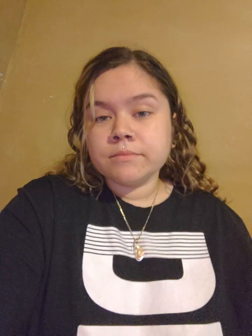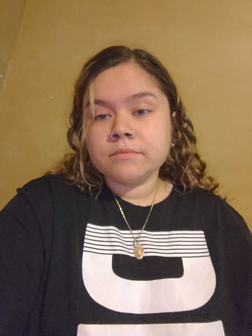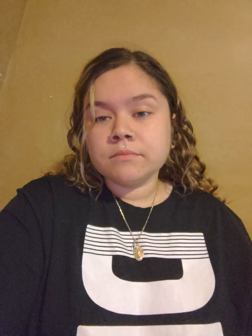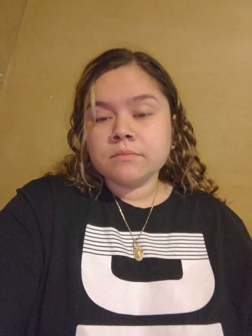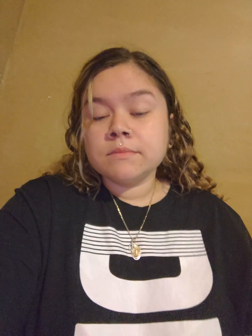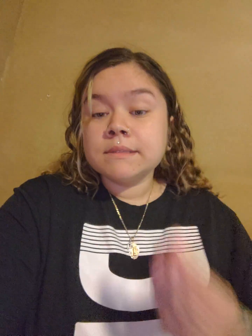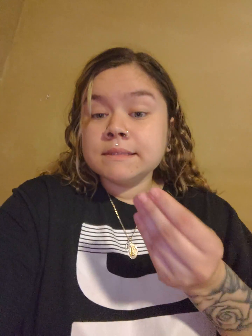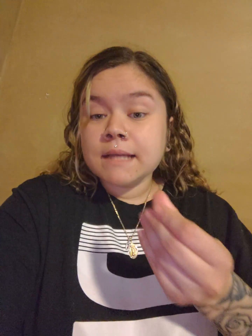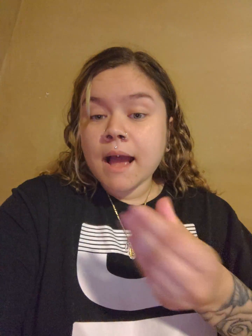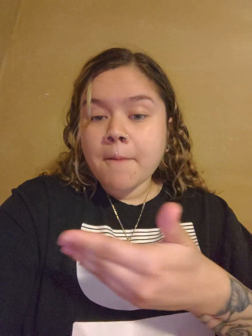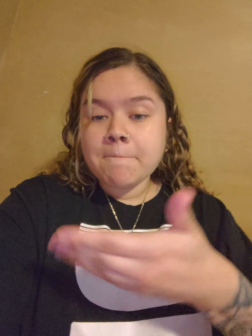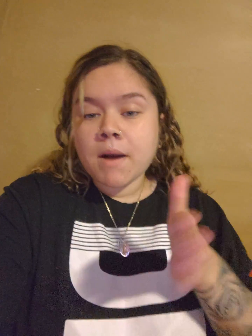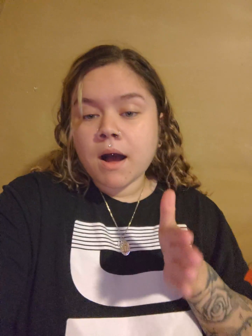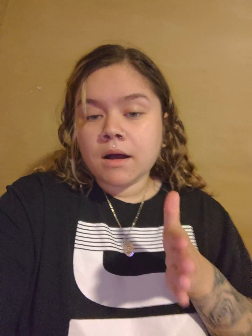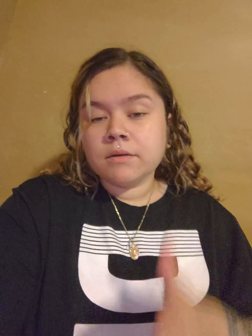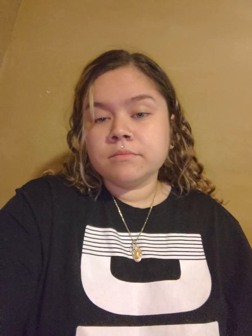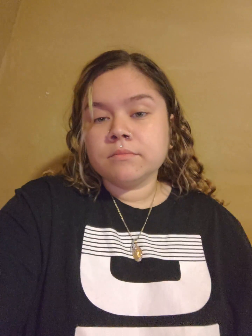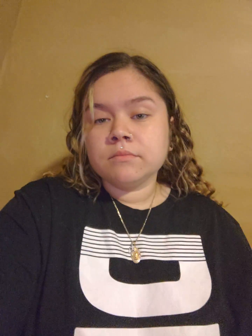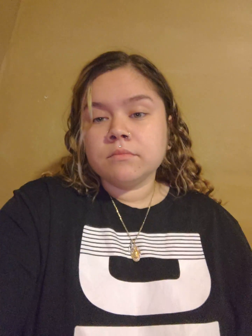sandbox